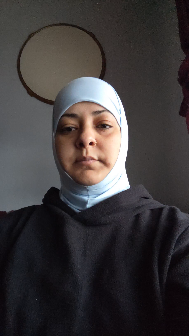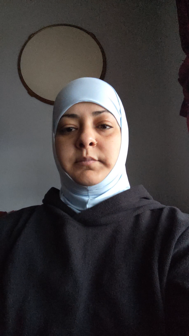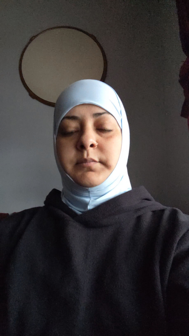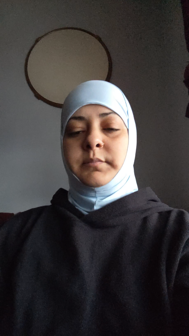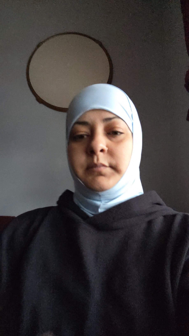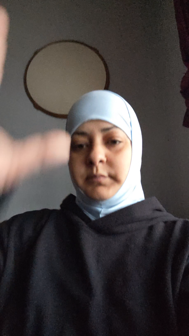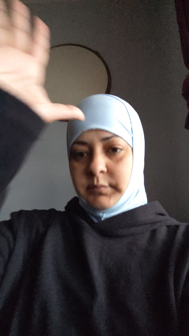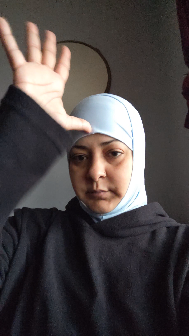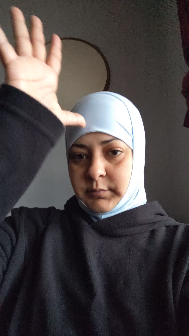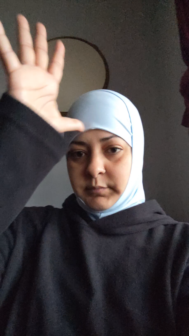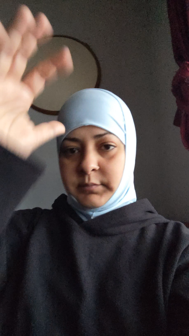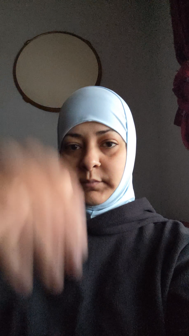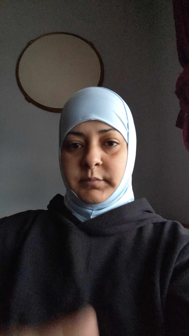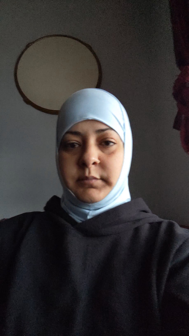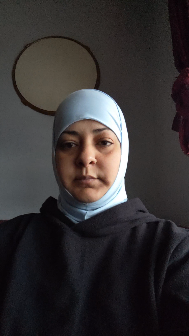daddy